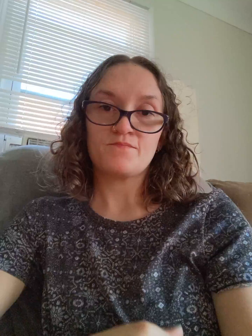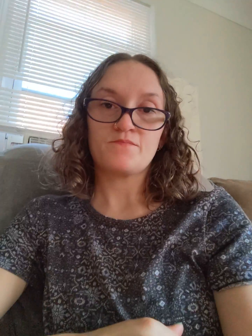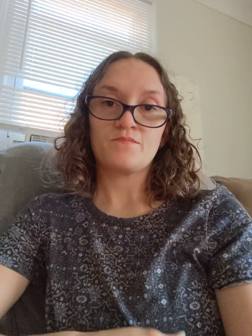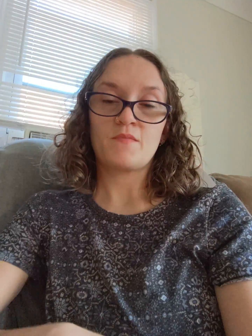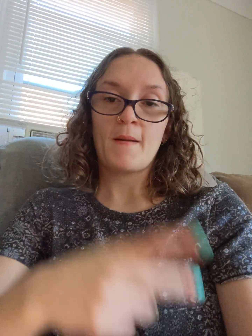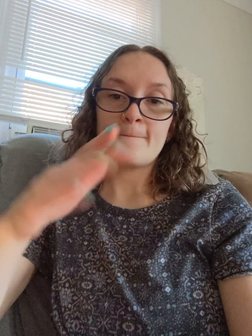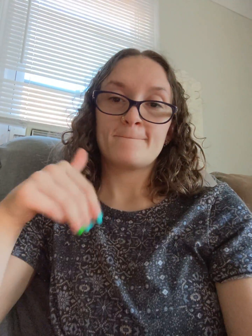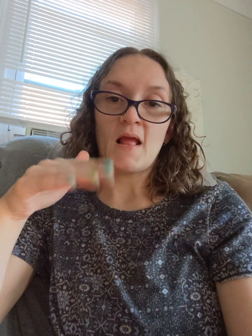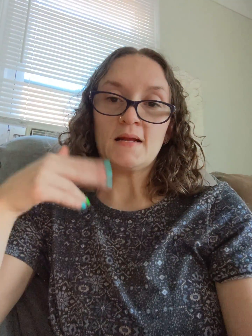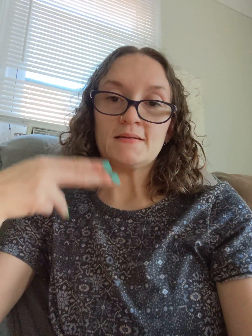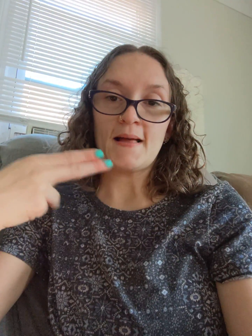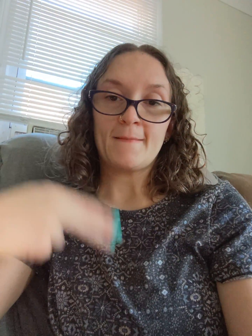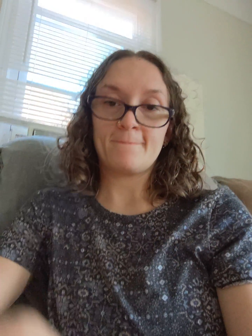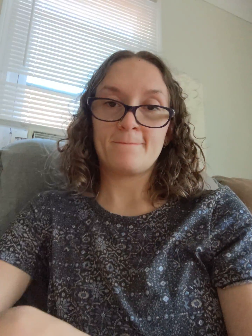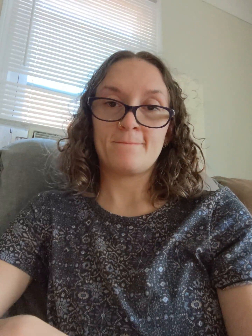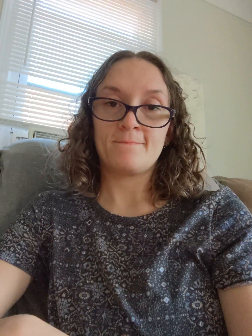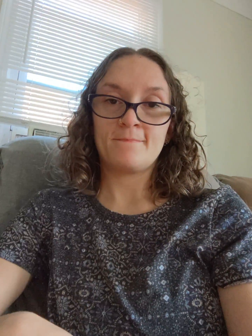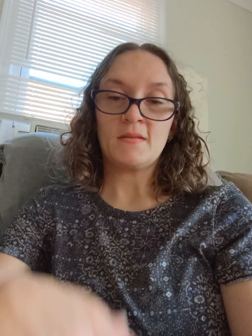pet's name